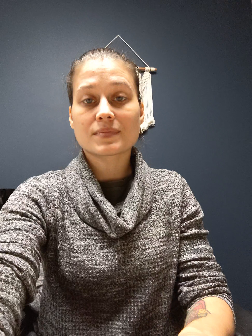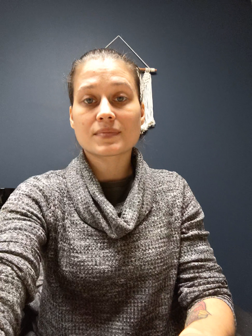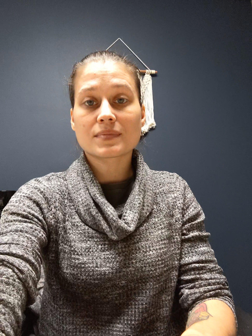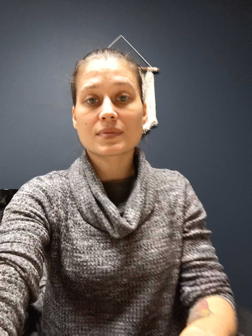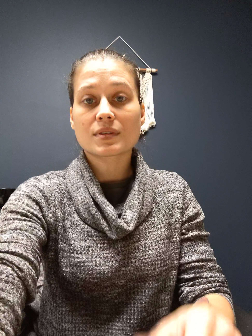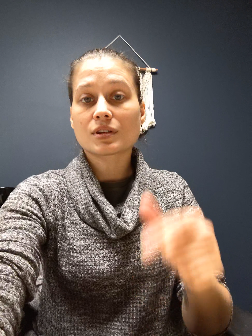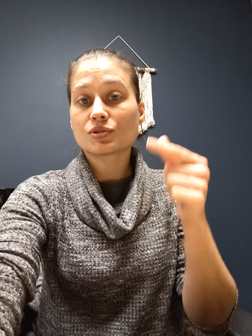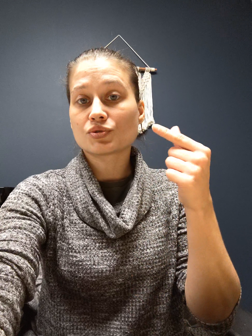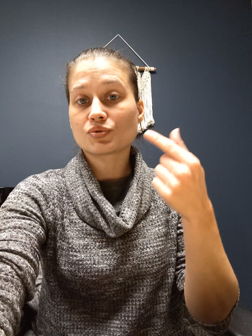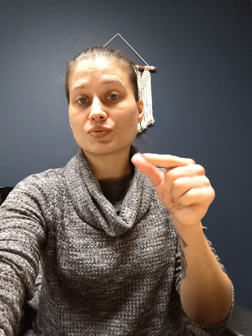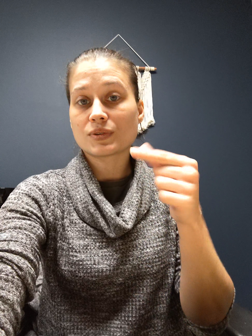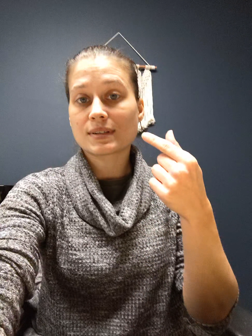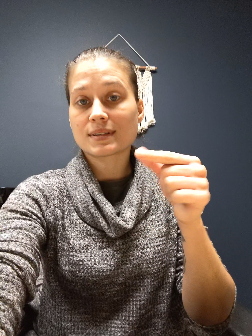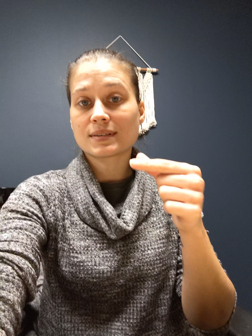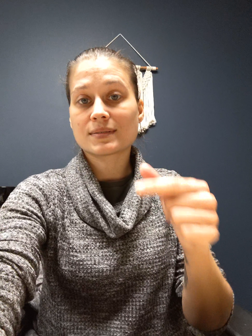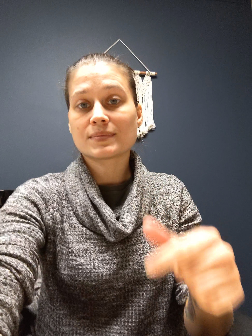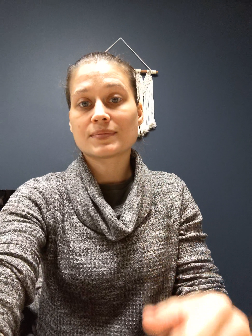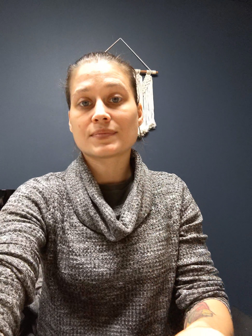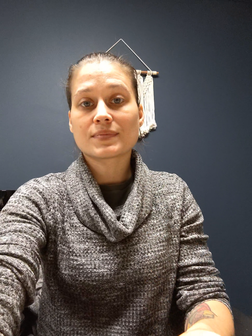green